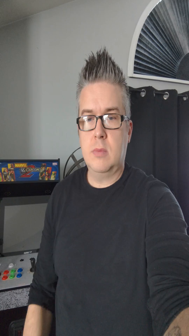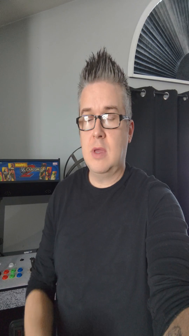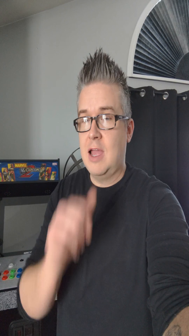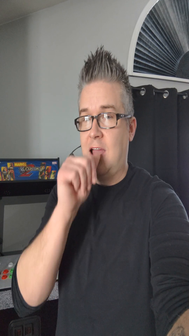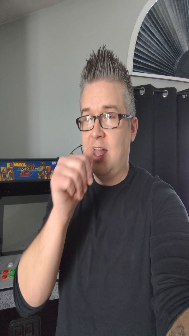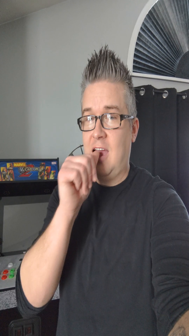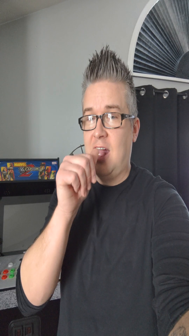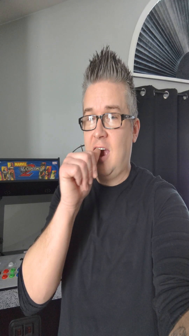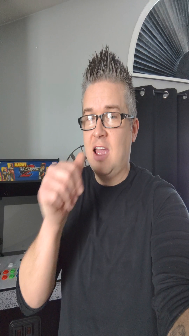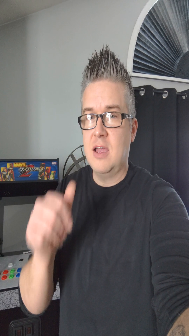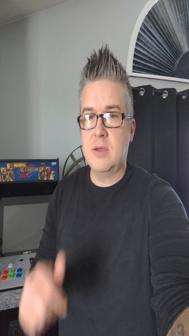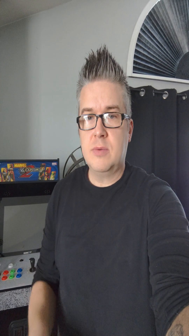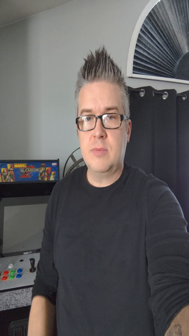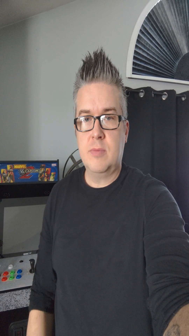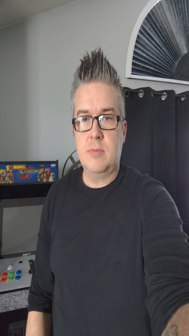nuts